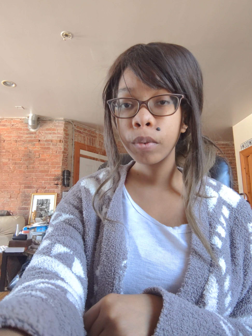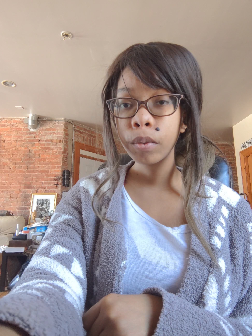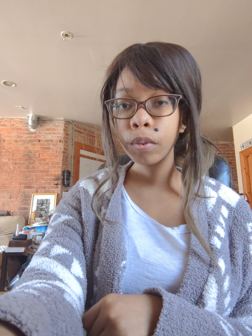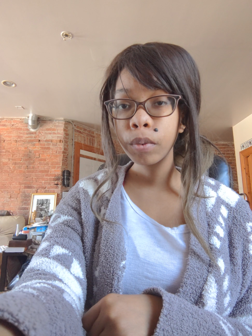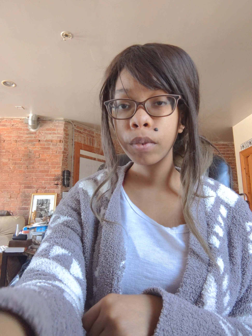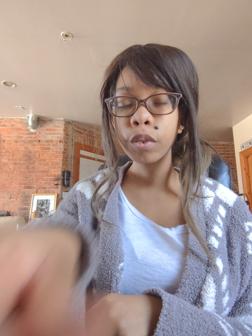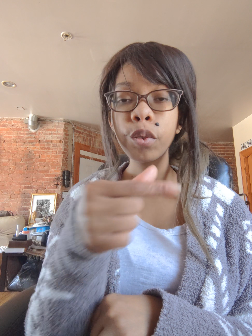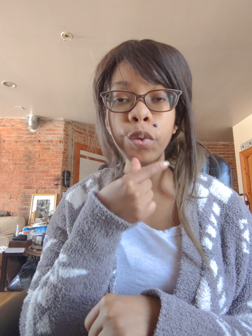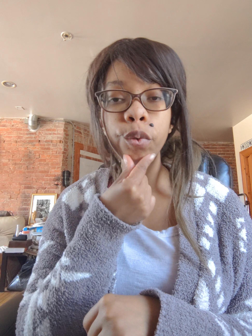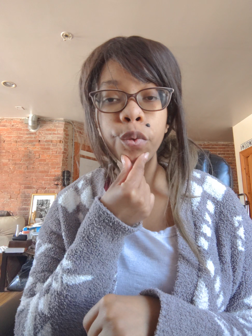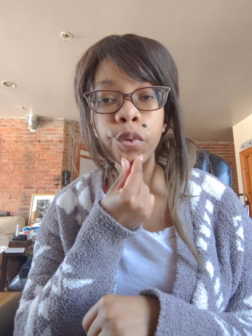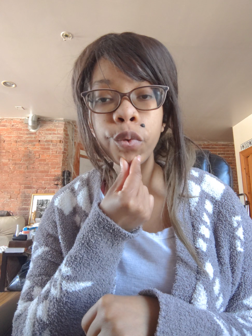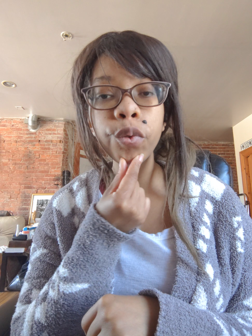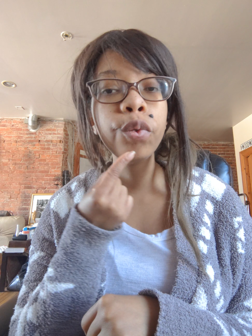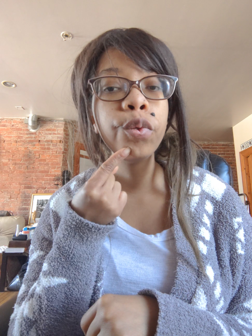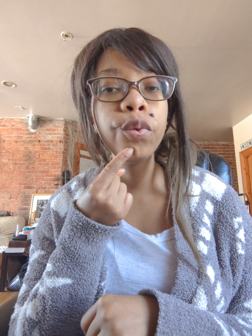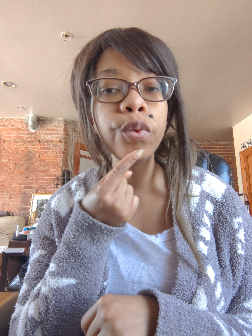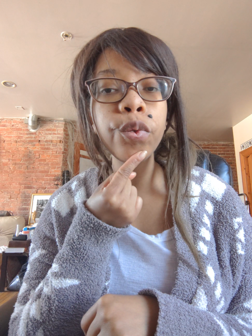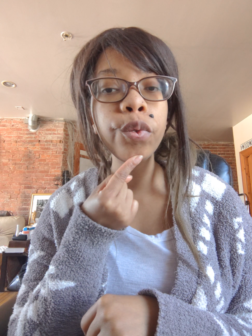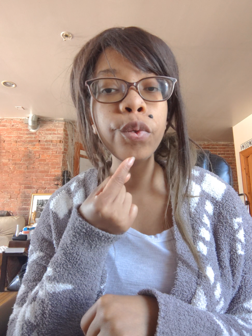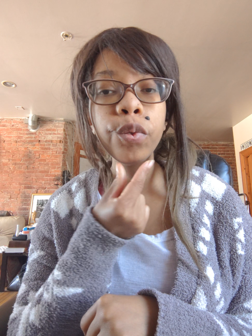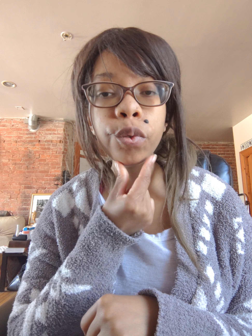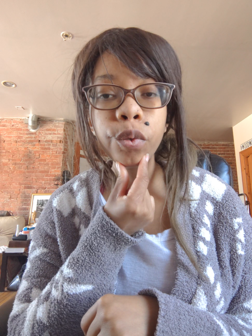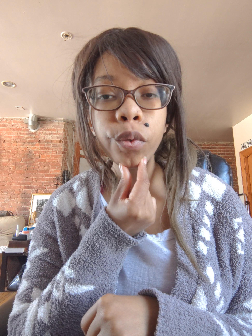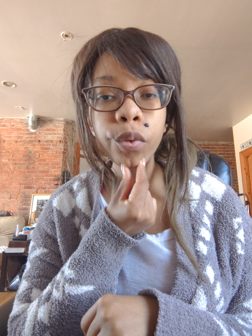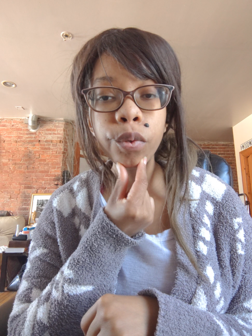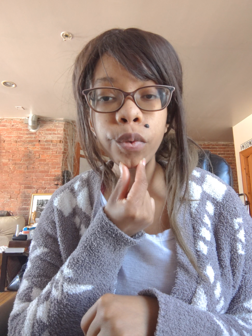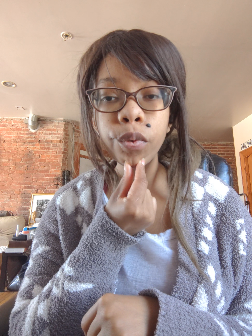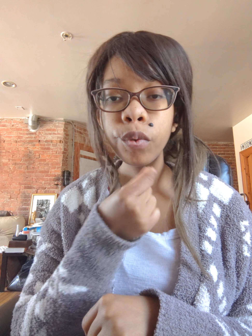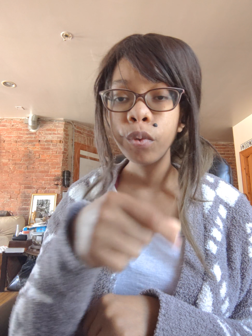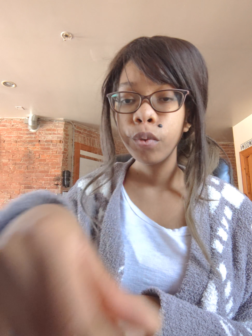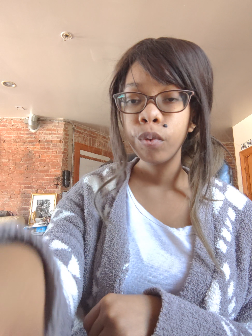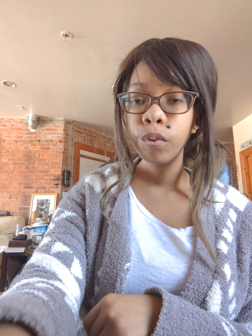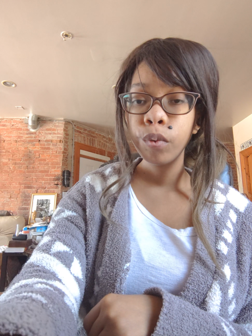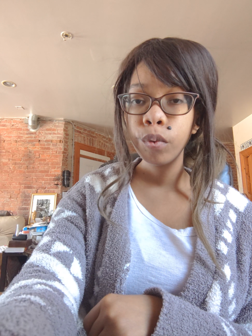chin